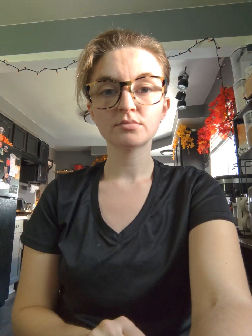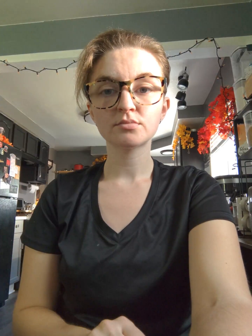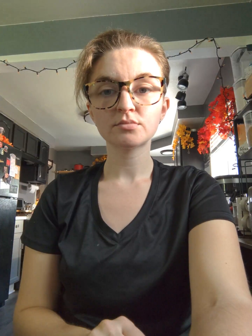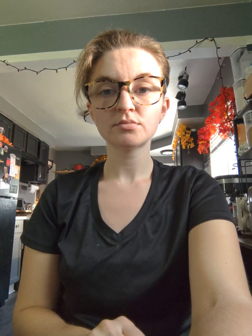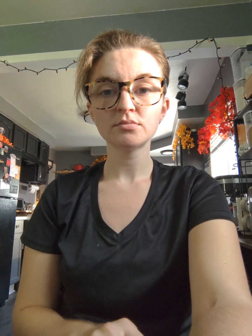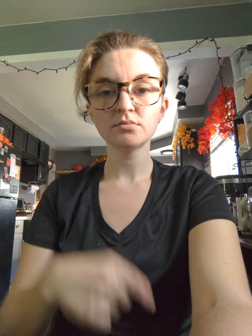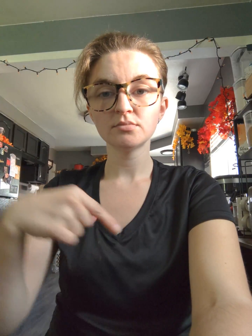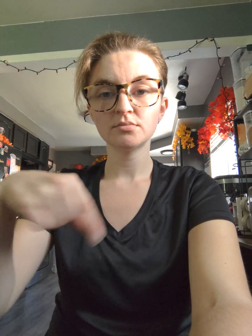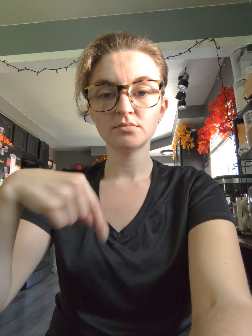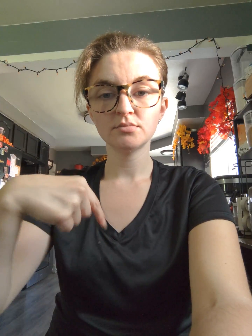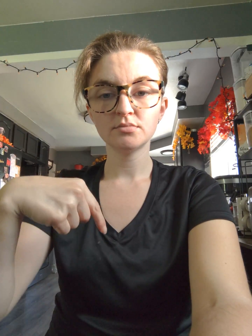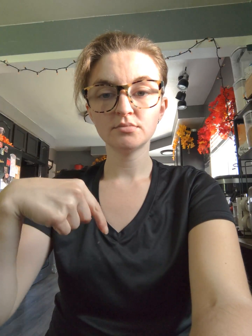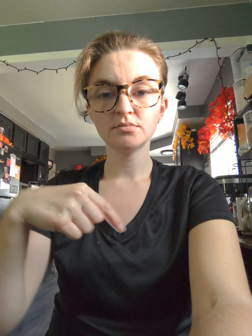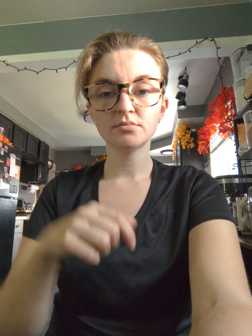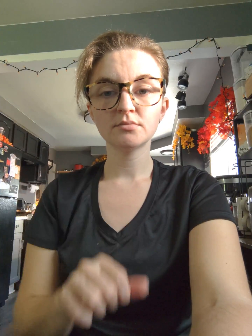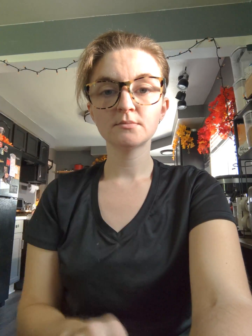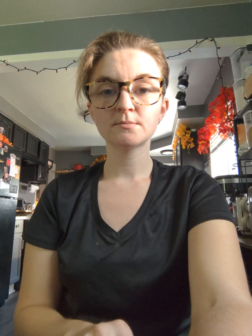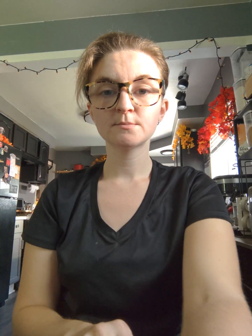flip-flop